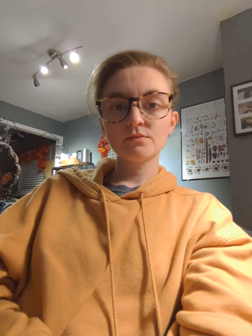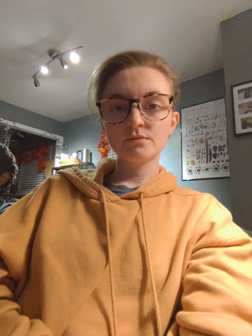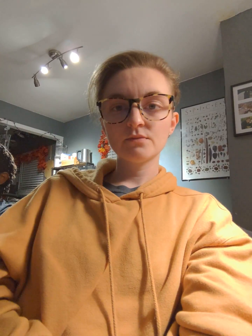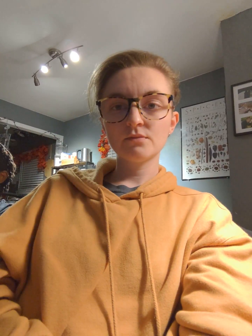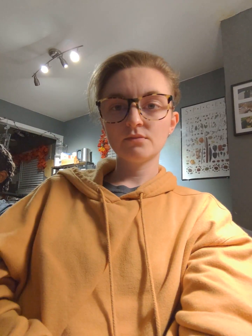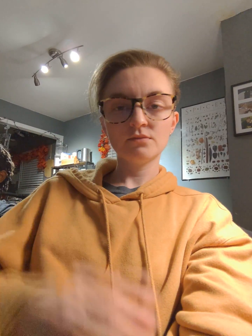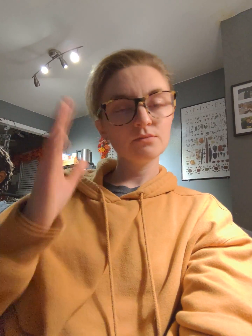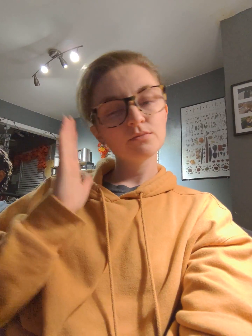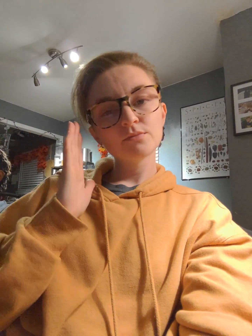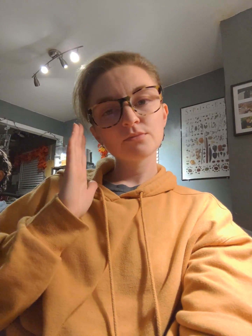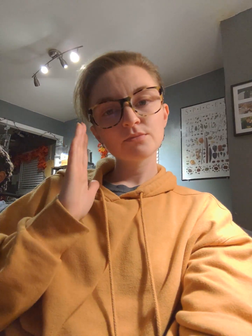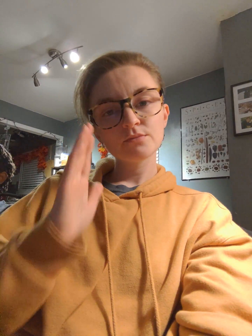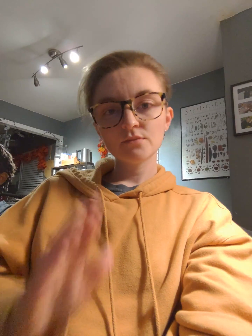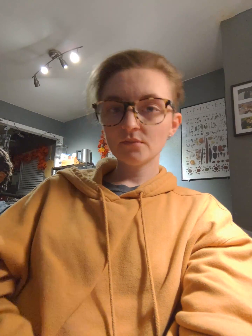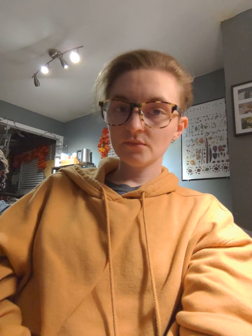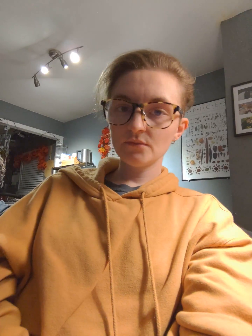pillow